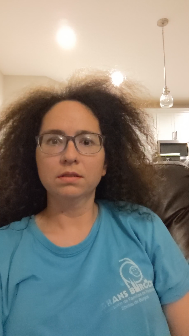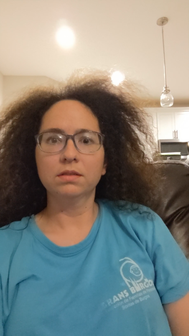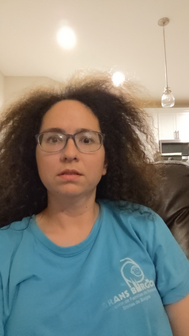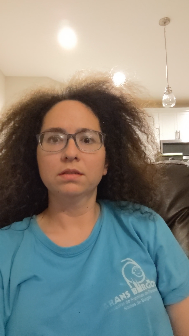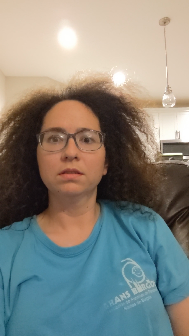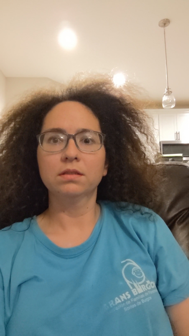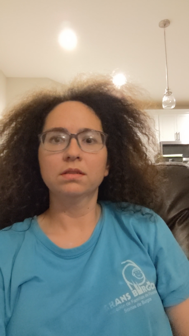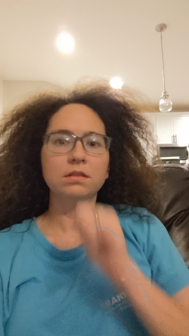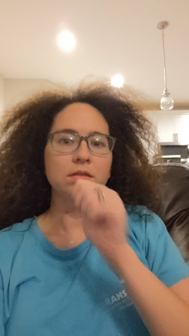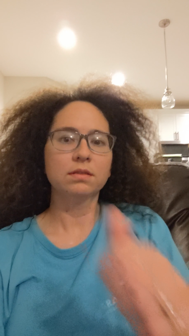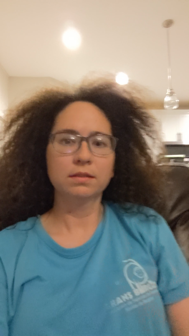don't